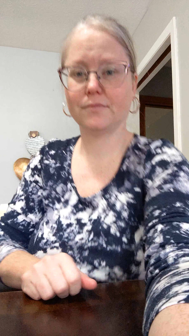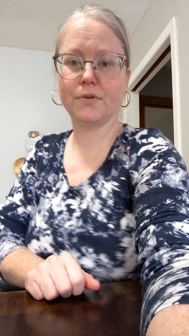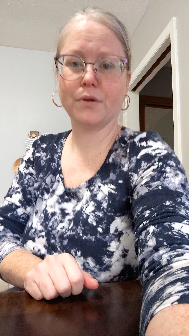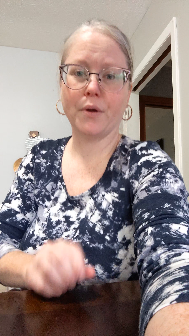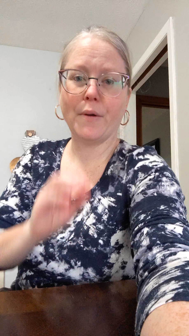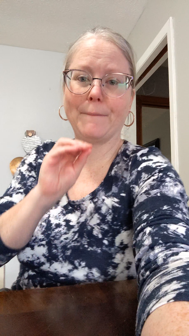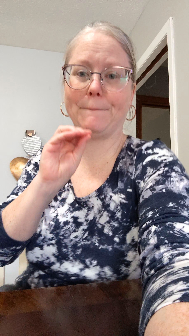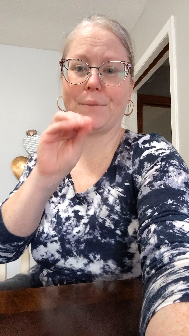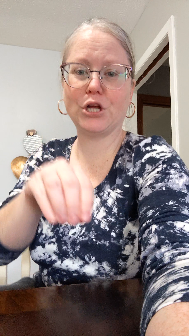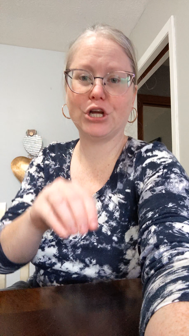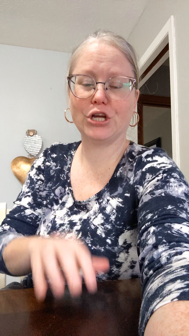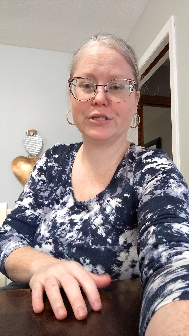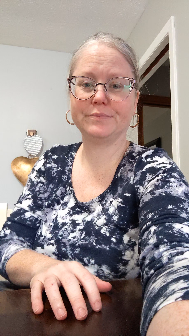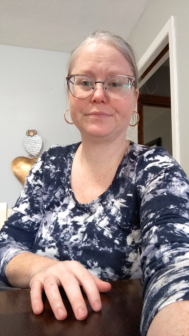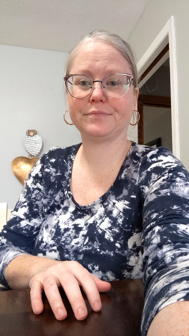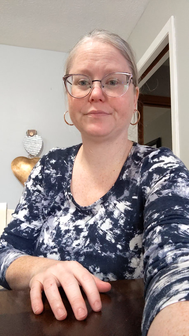put